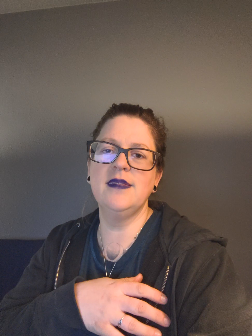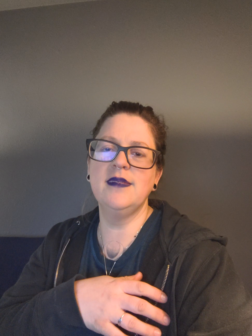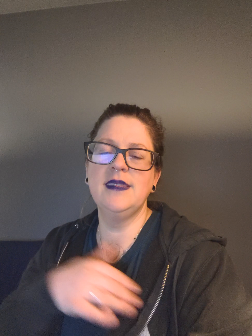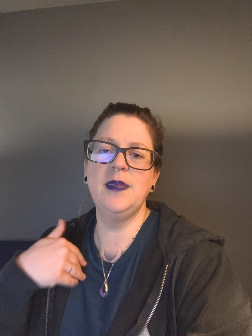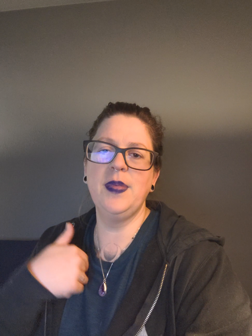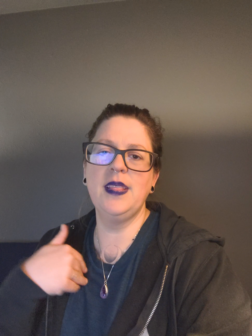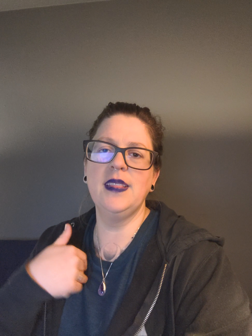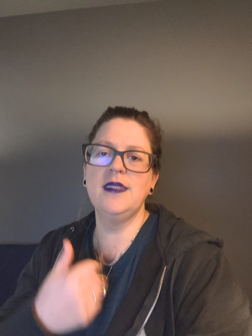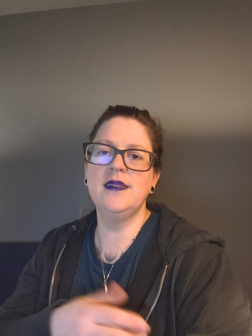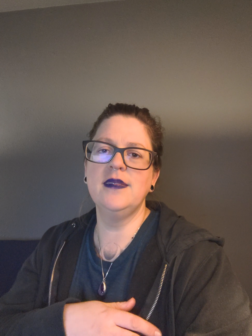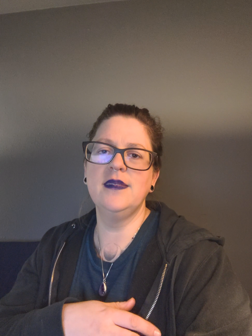animal